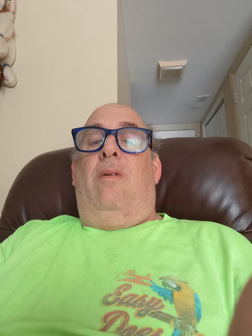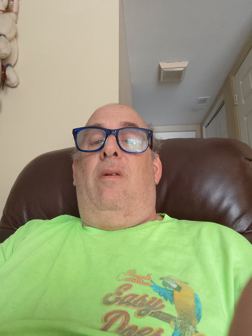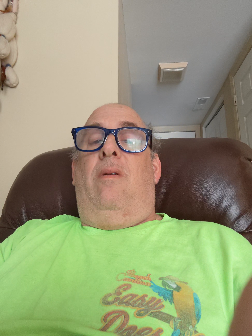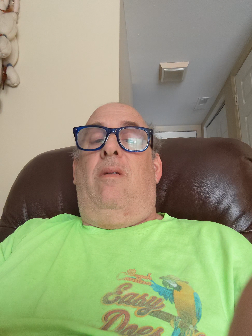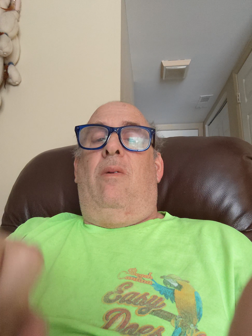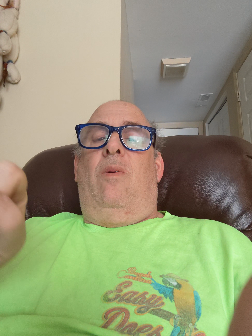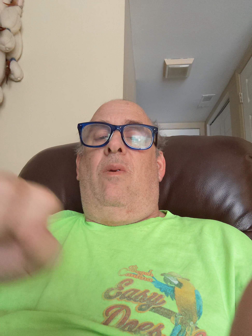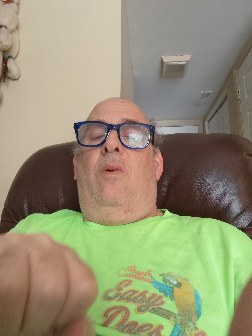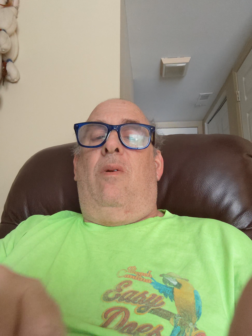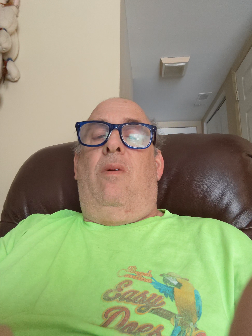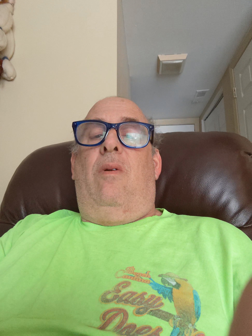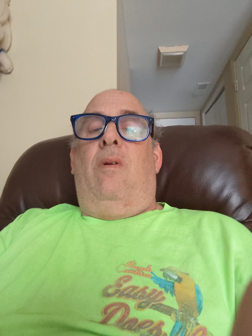shoe